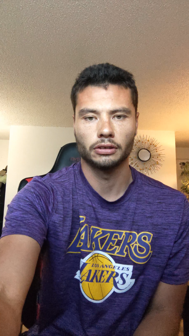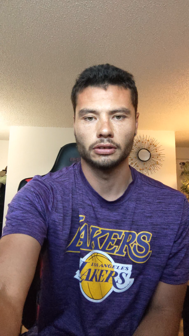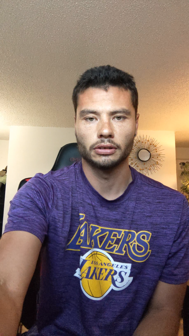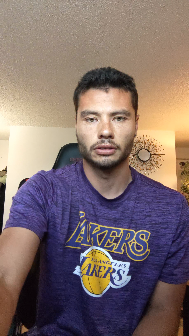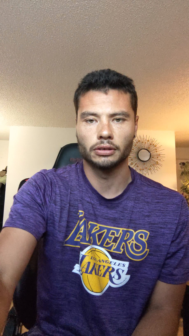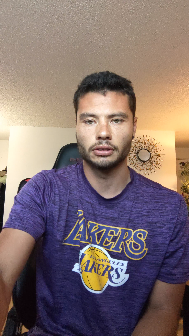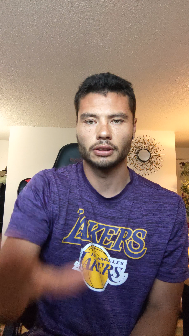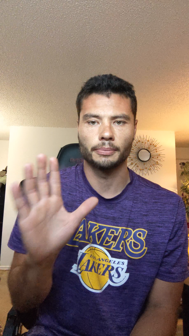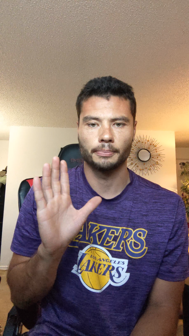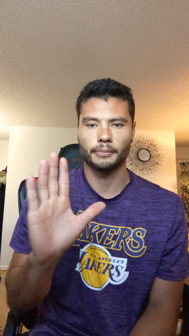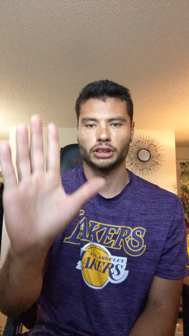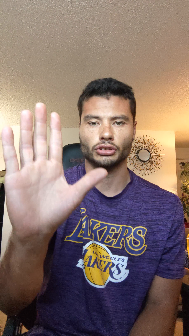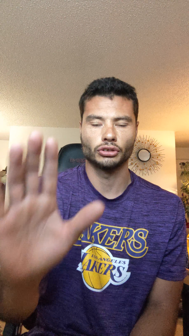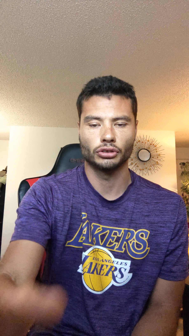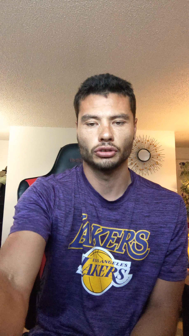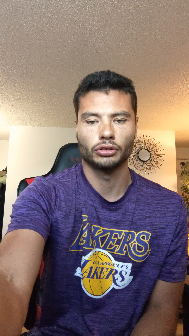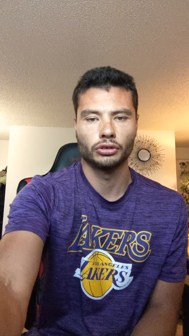push